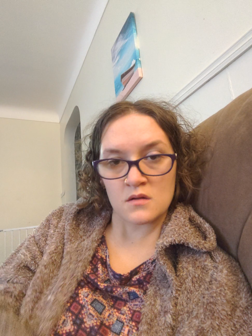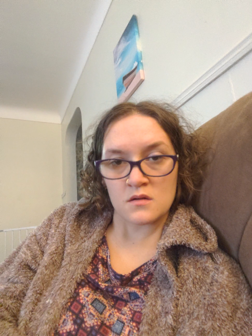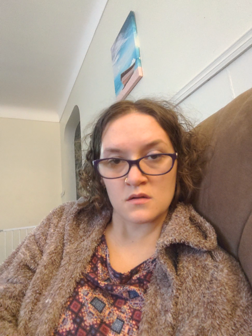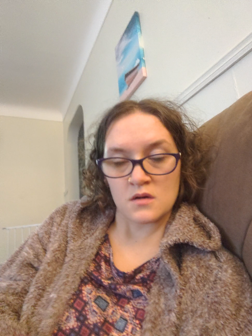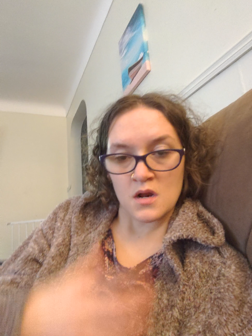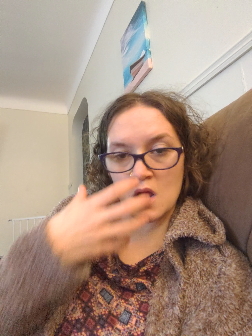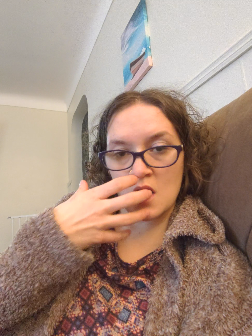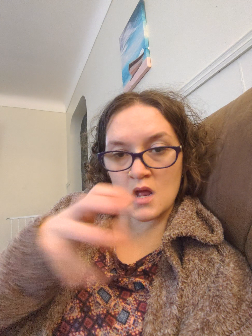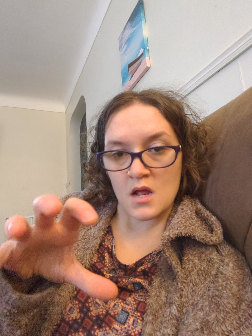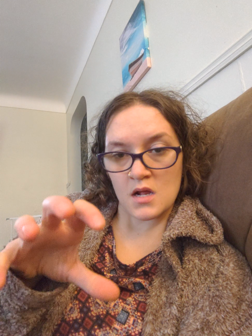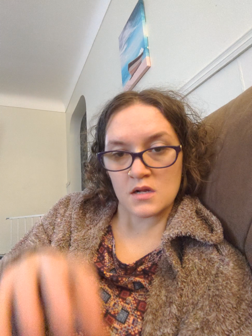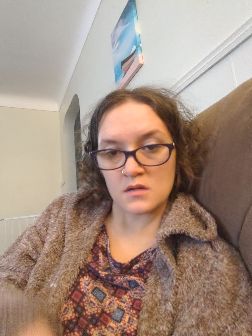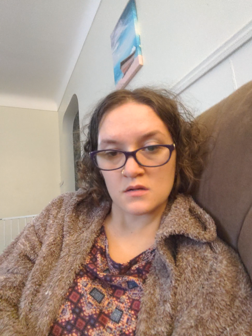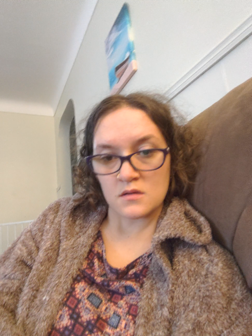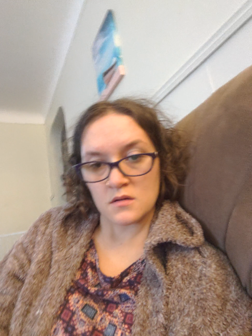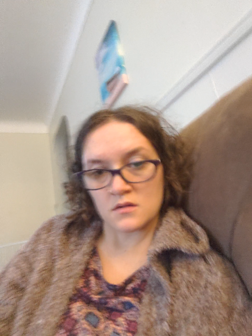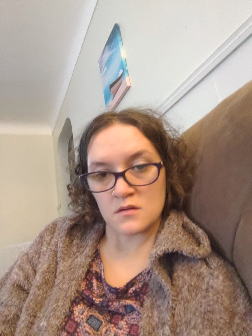hot